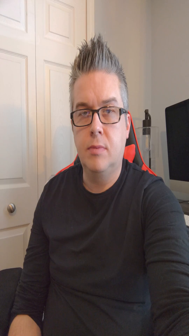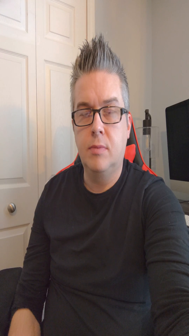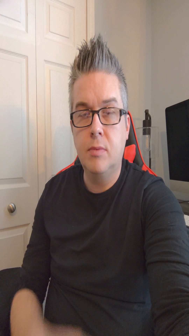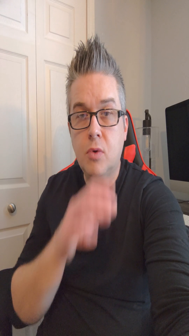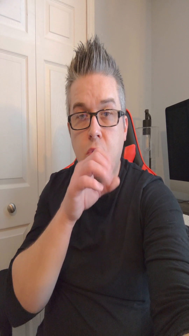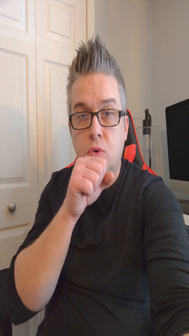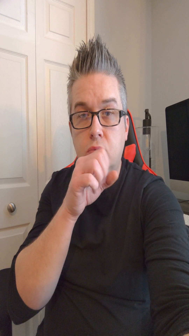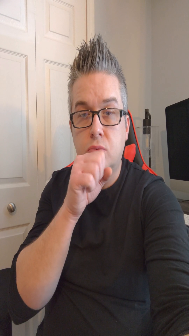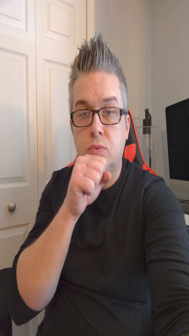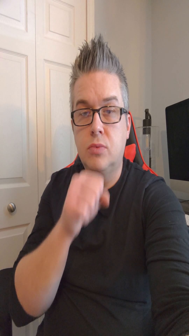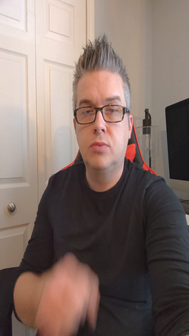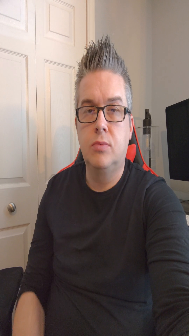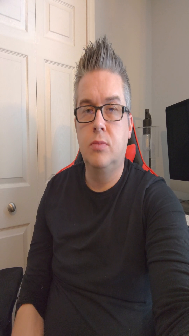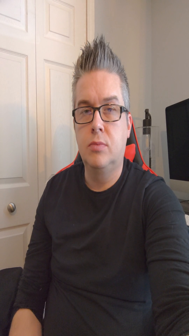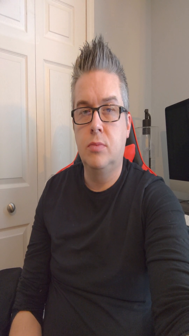orange